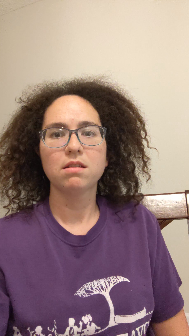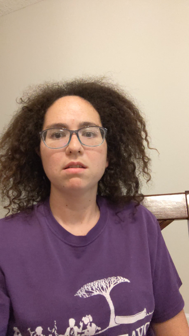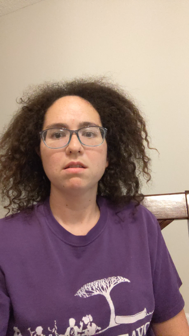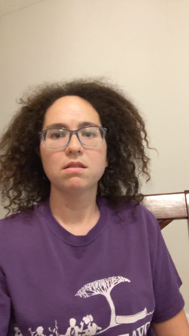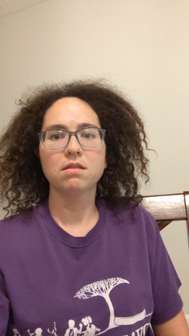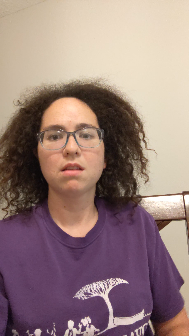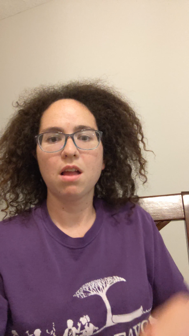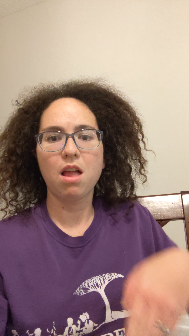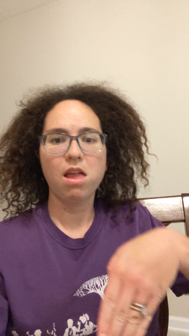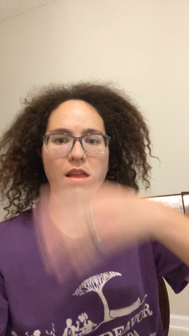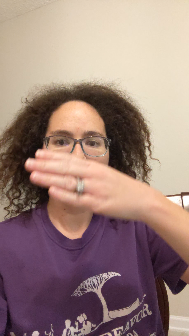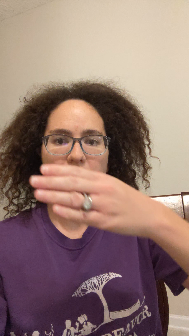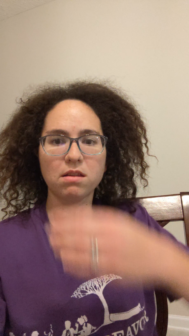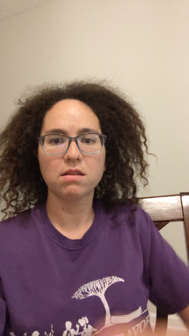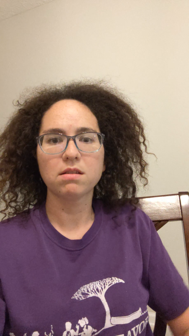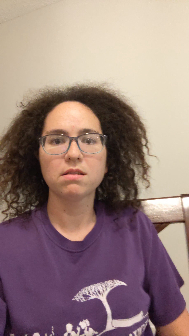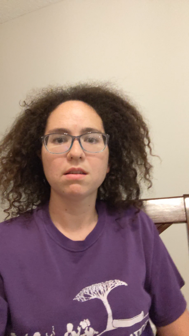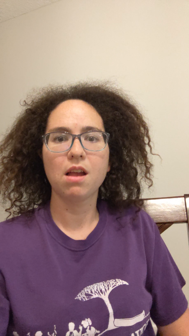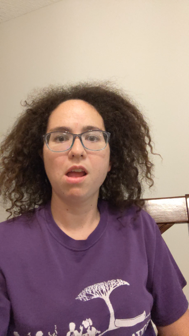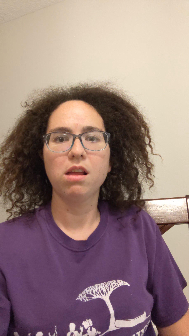kick